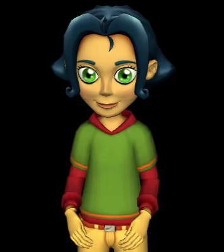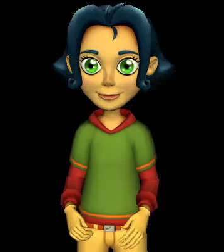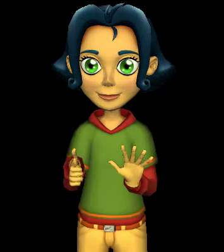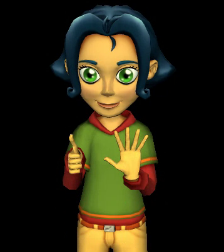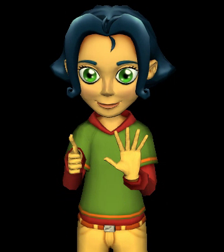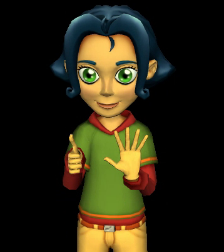6